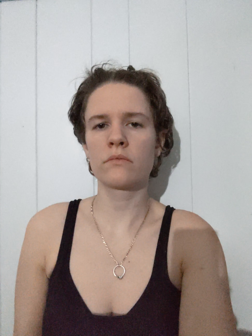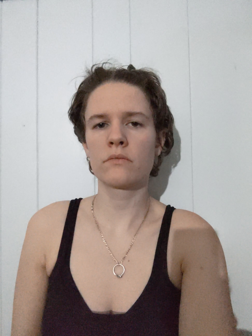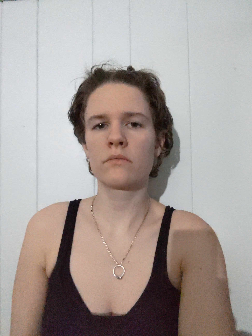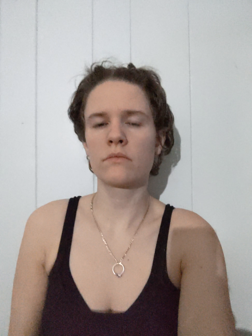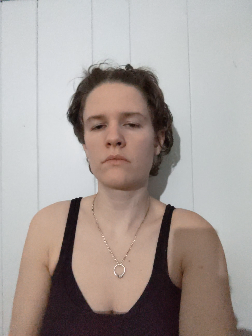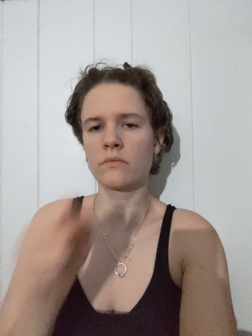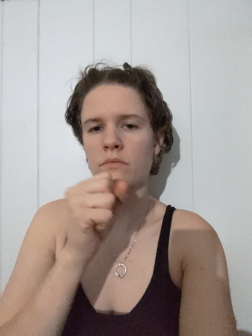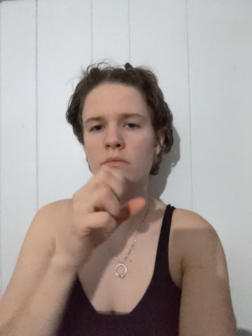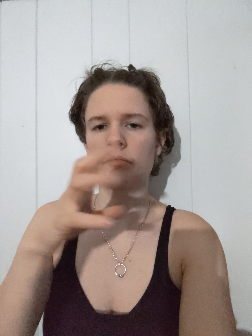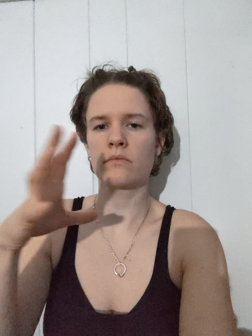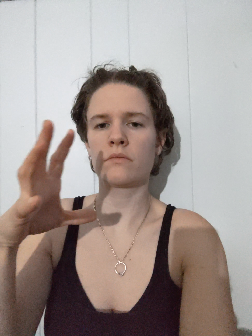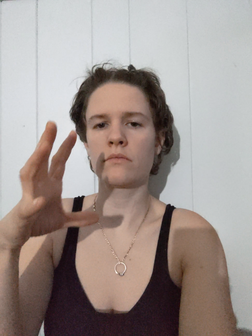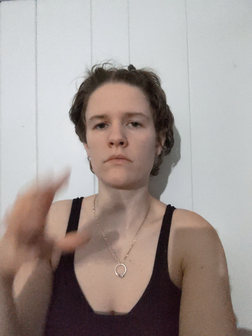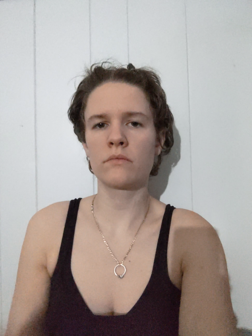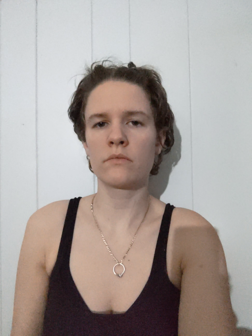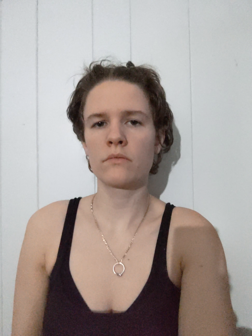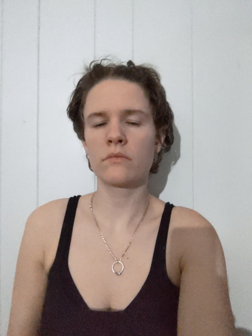balloon